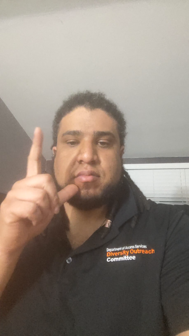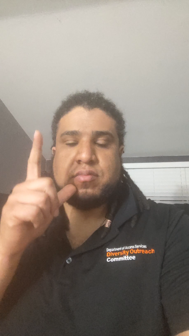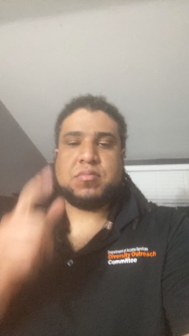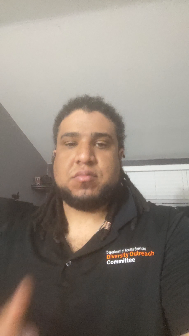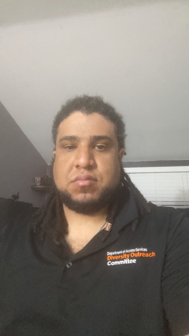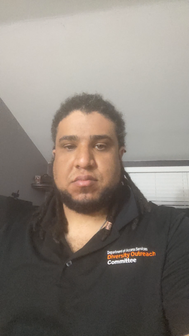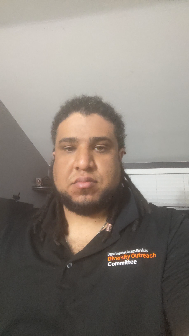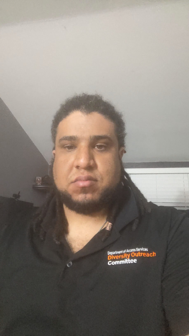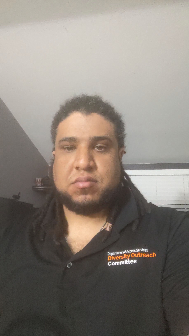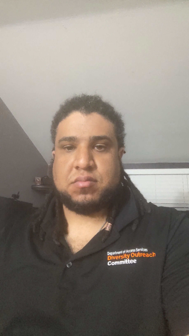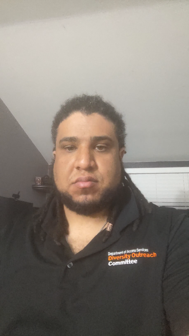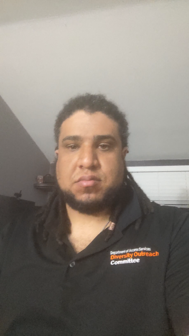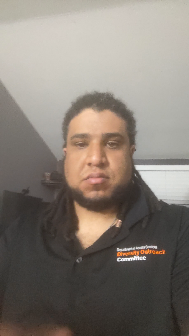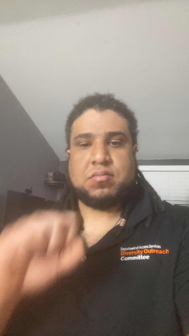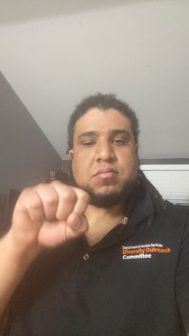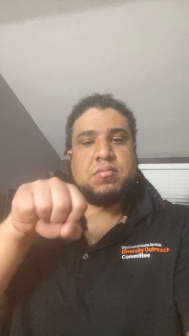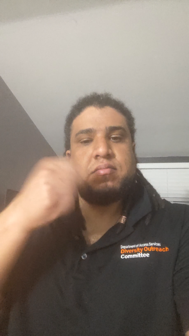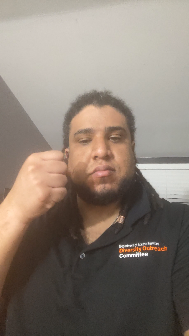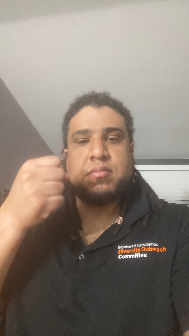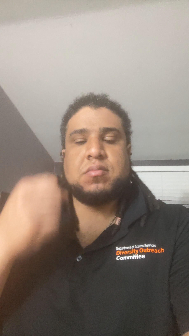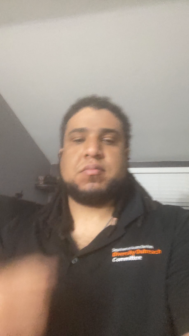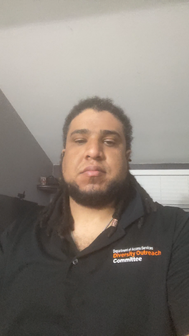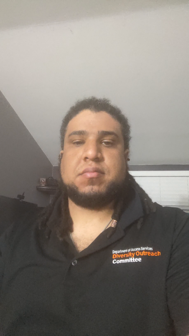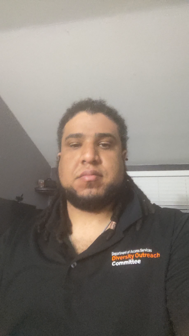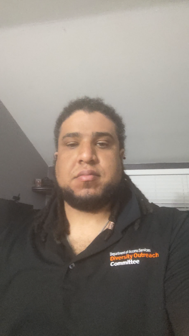break